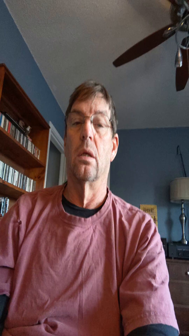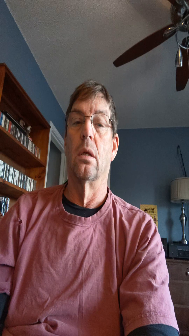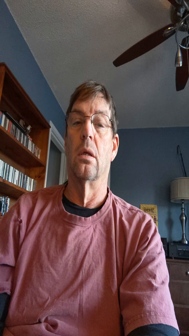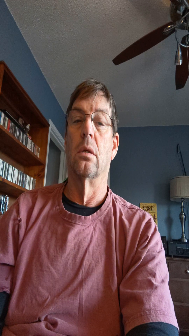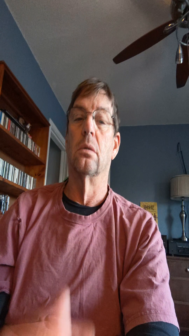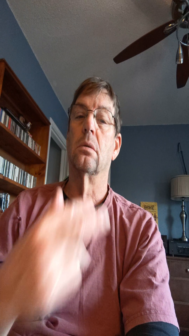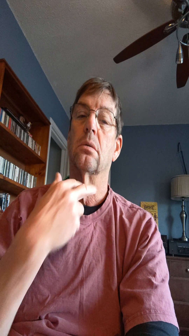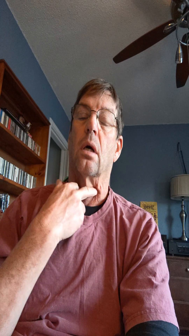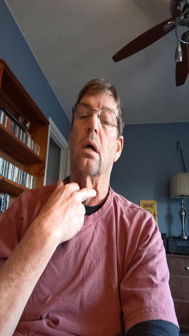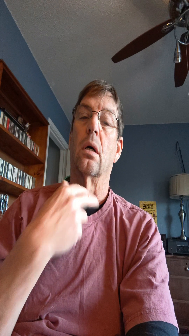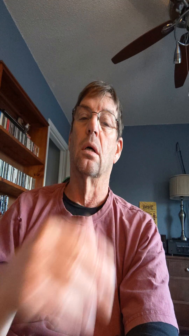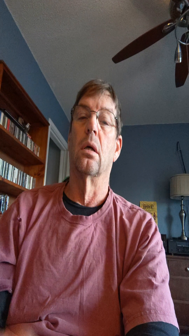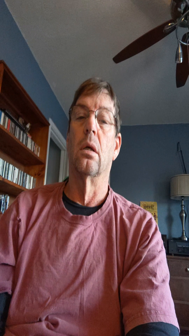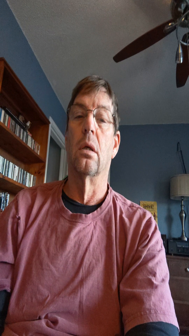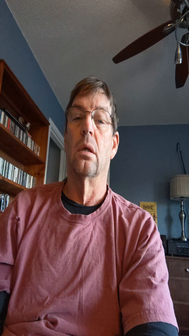stuck